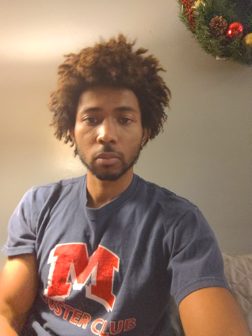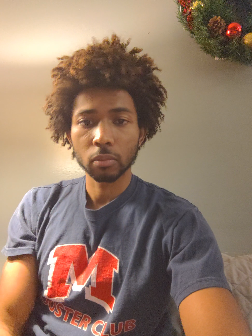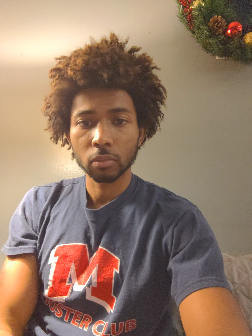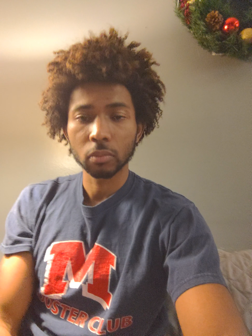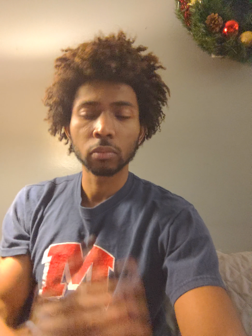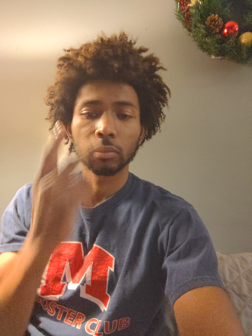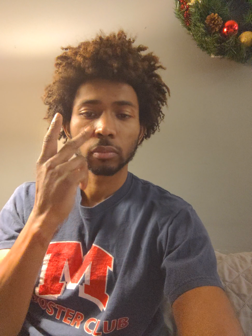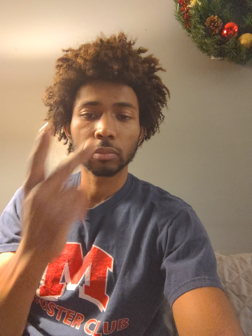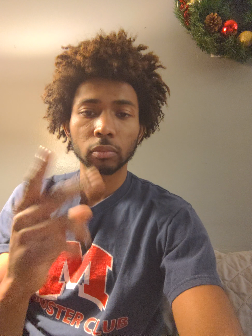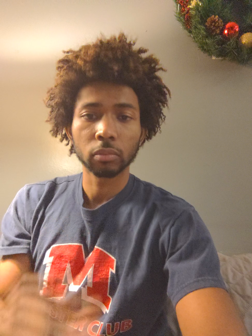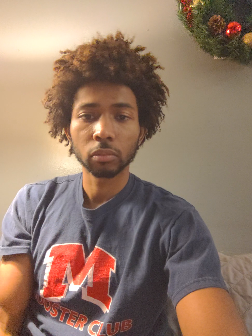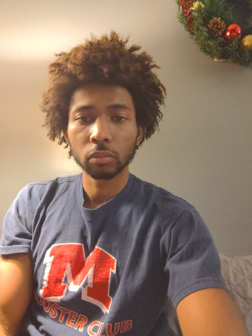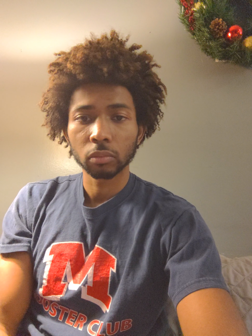see